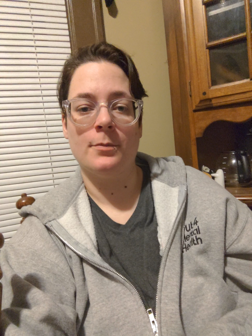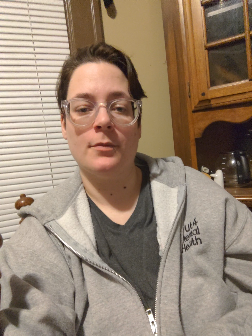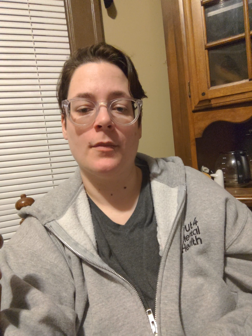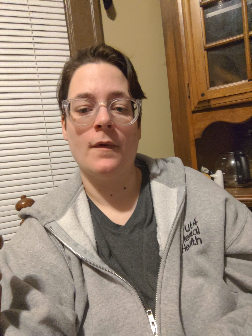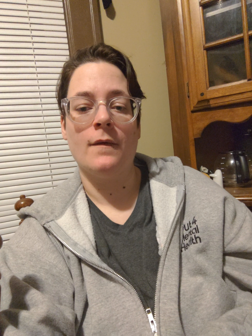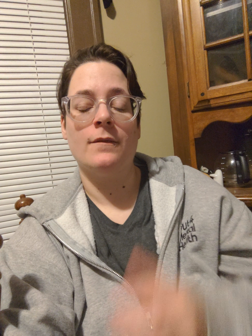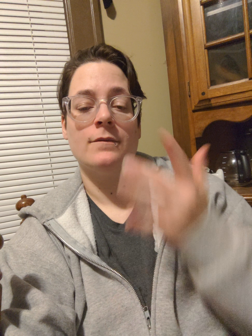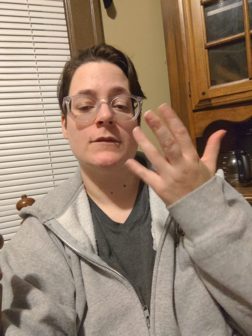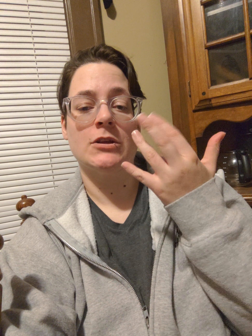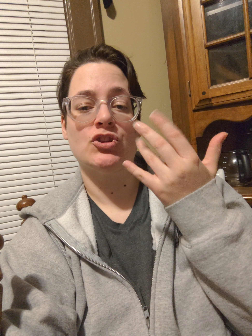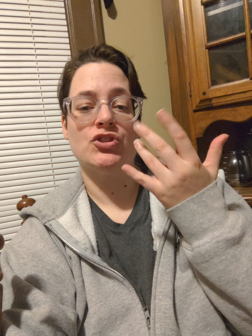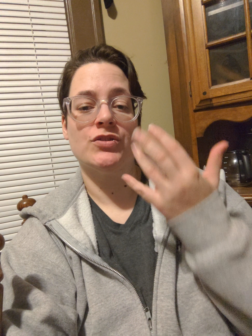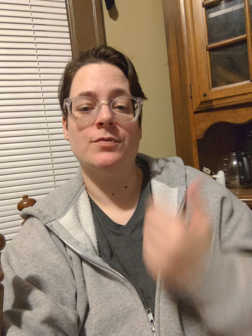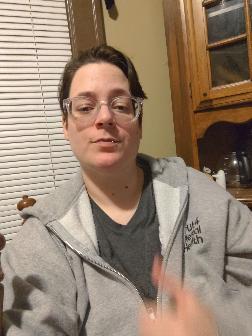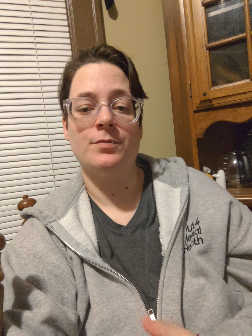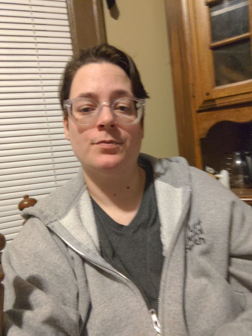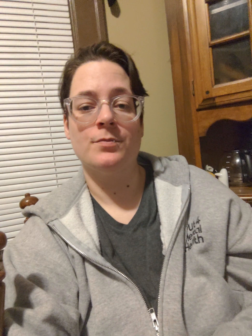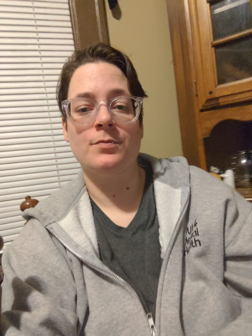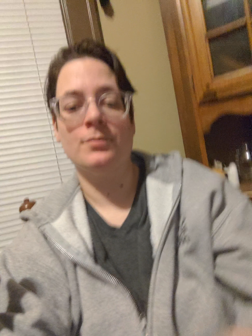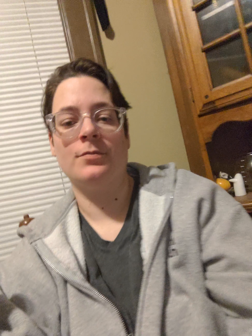finger